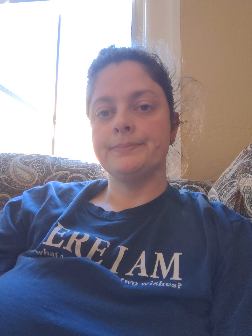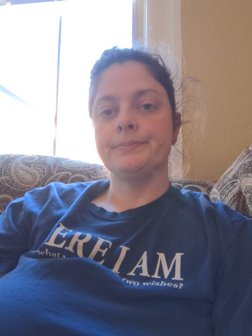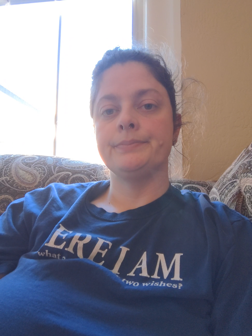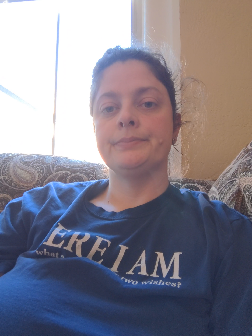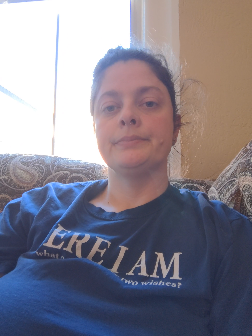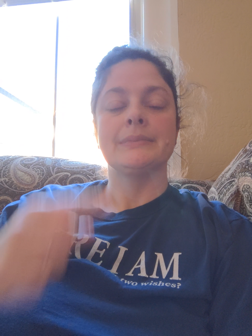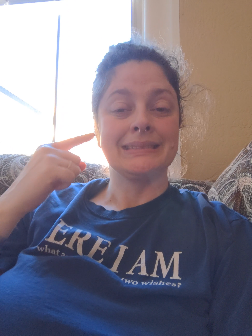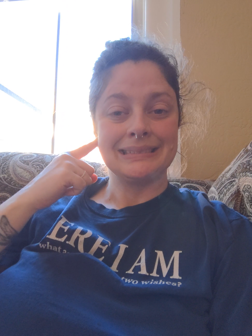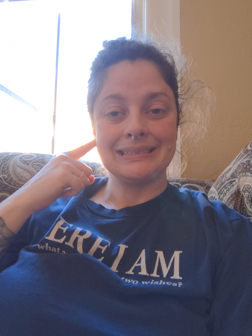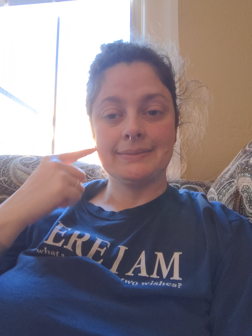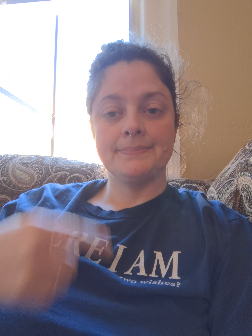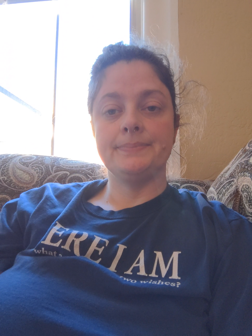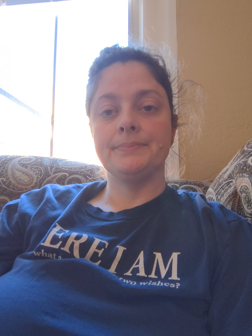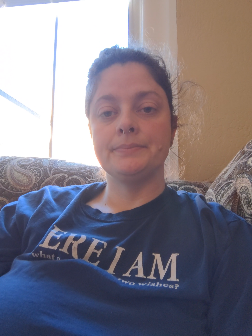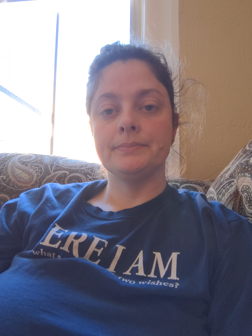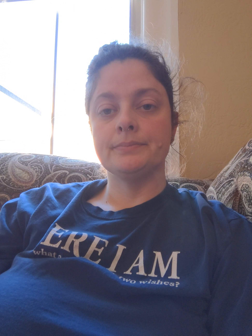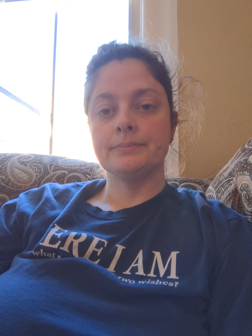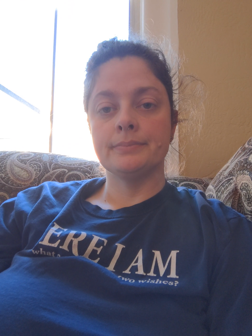listen